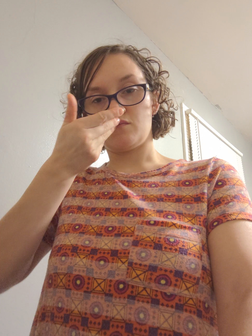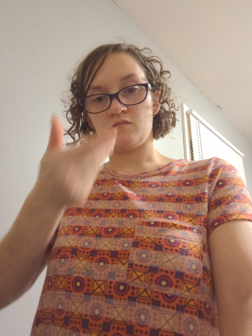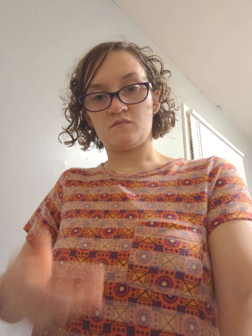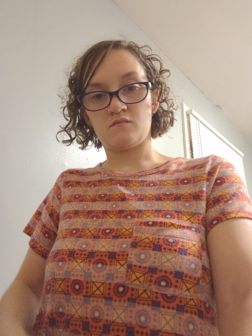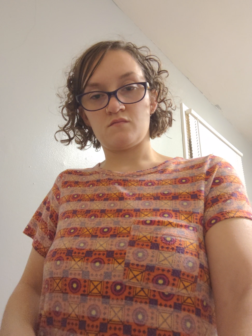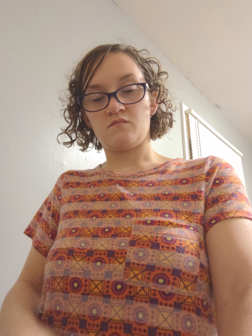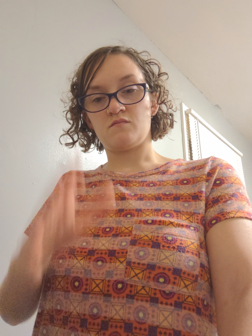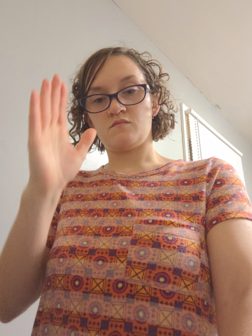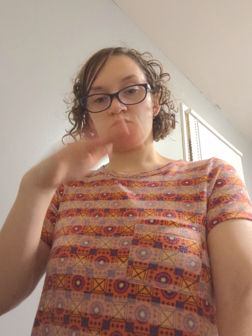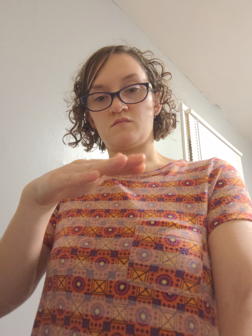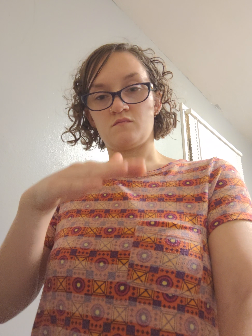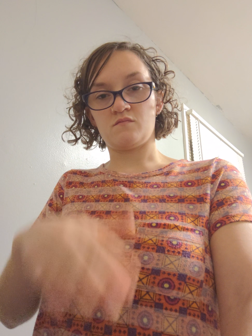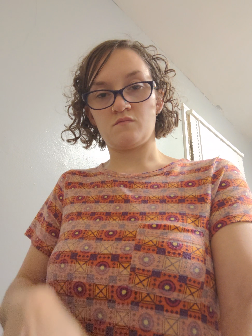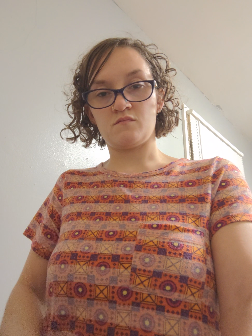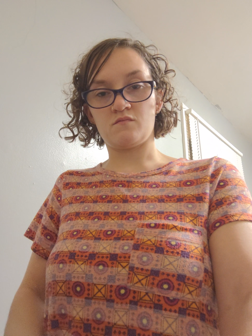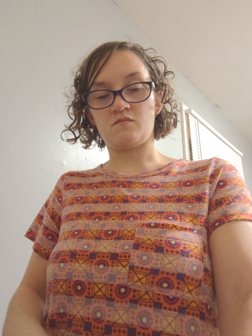on